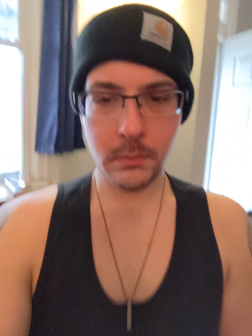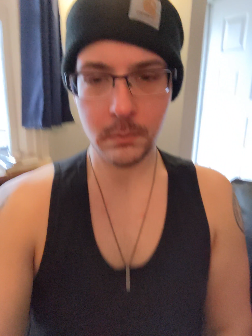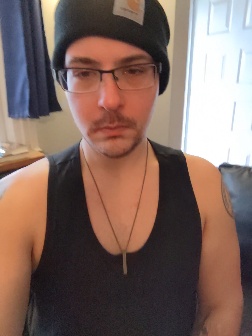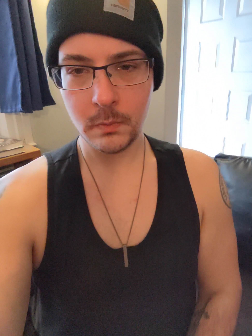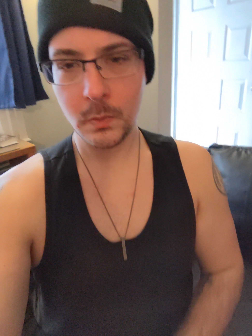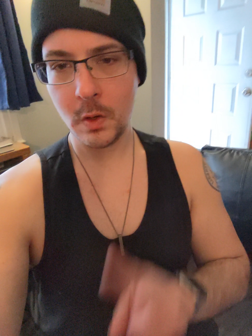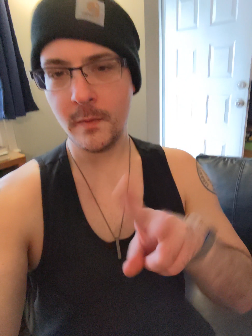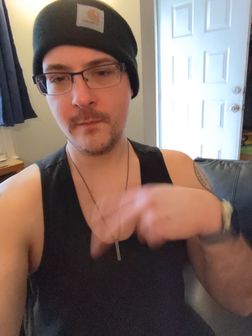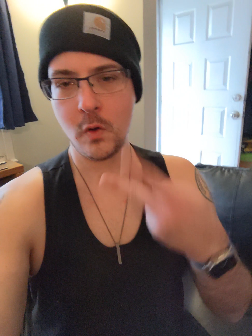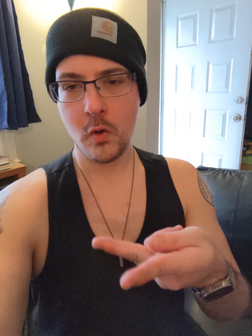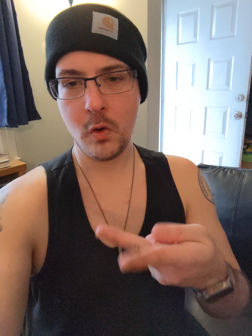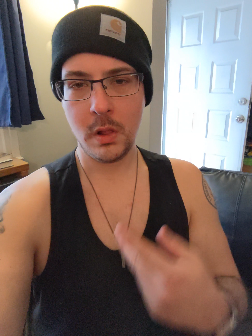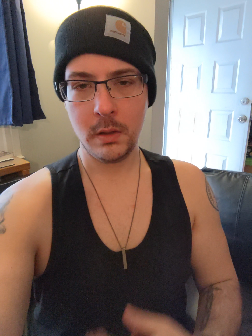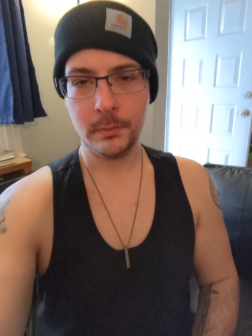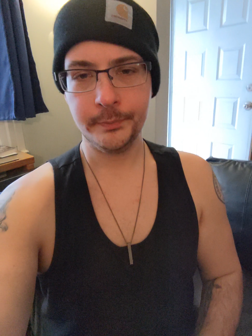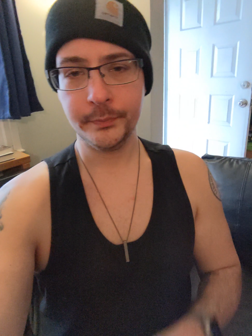fall